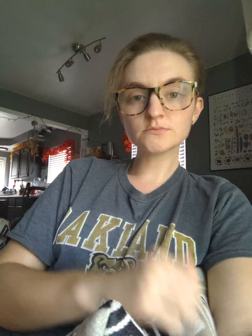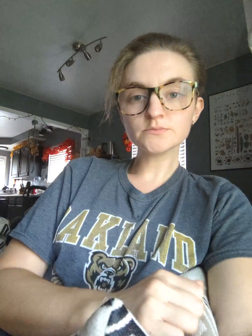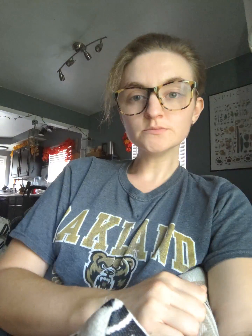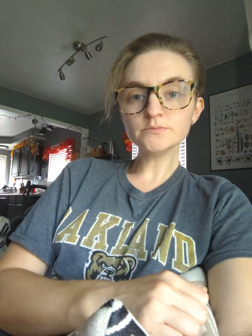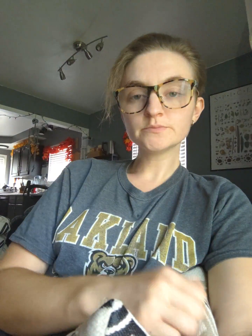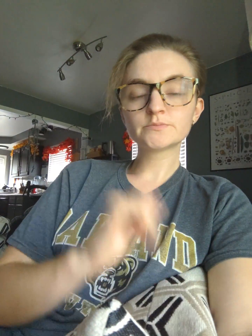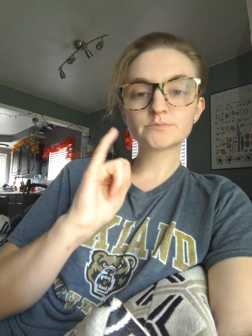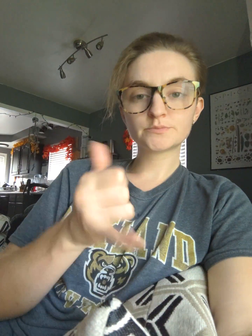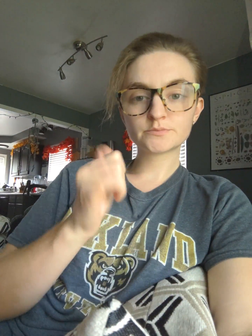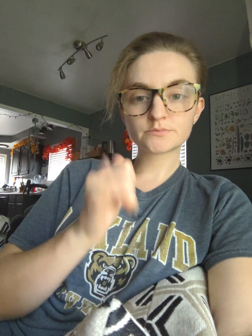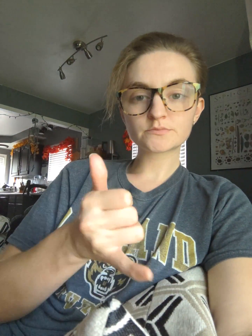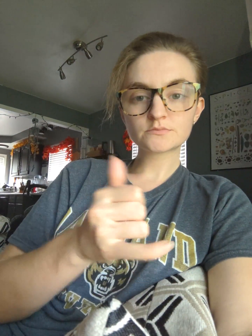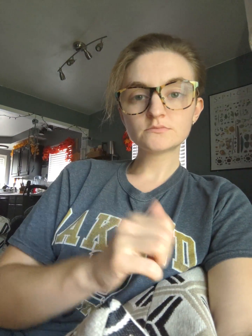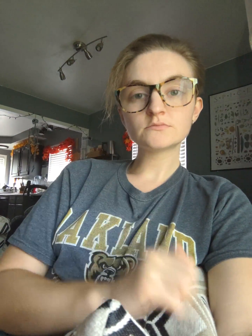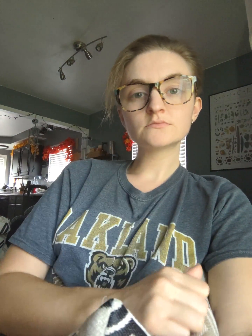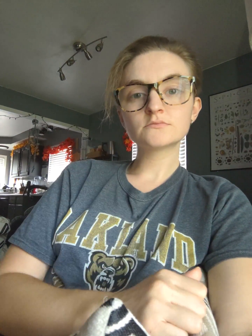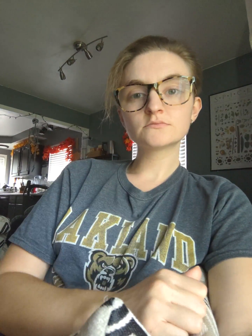rocking chair